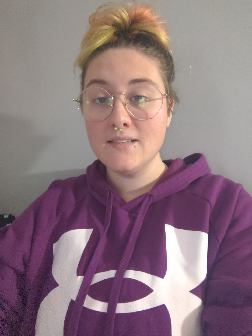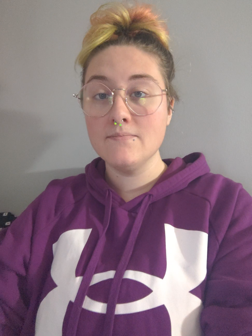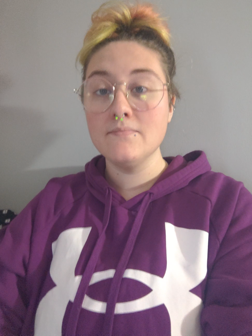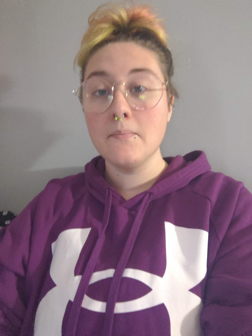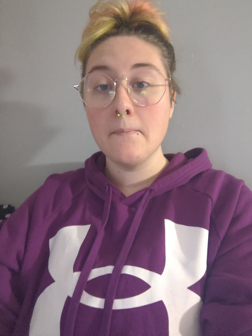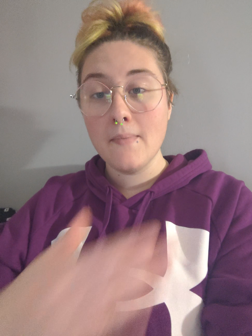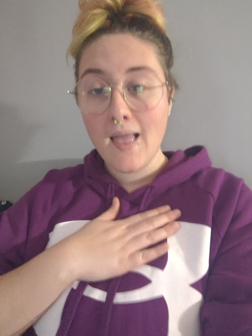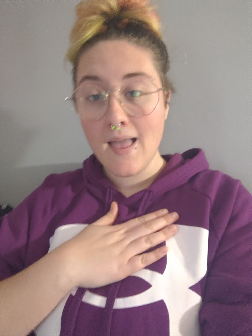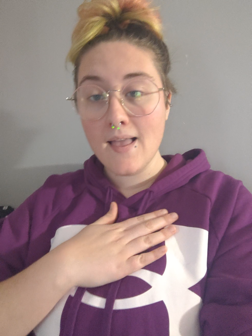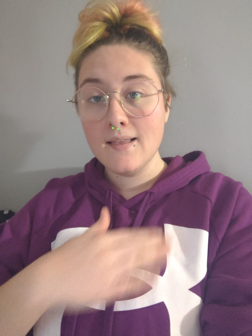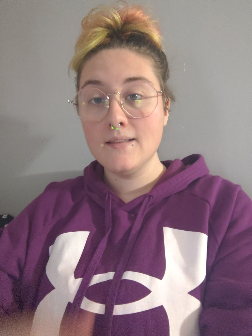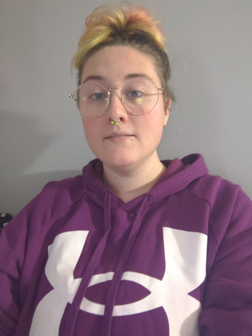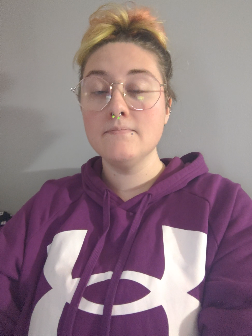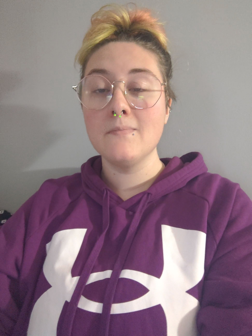my